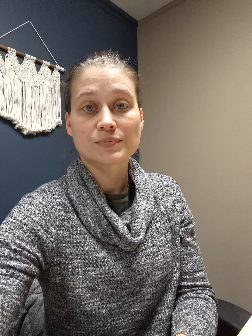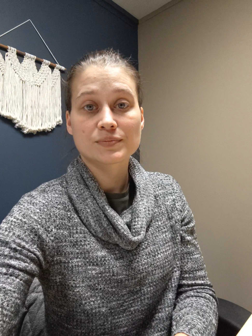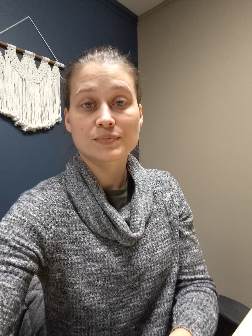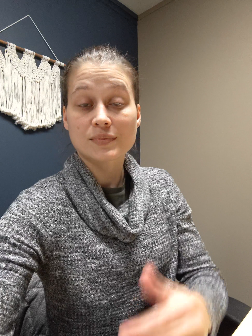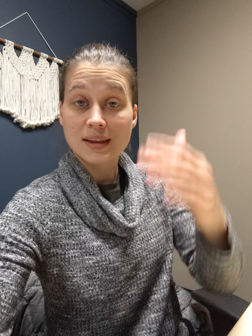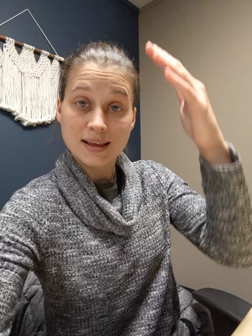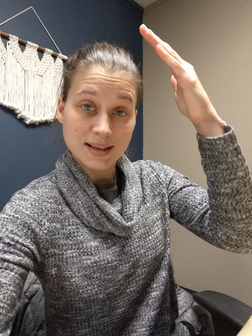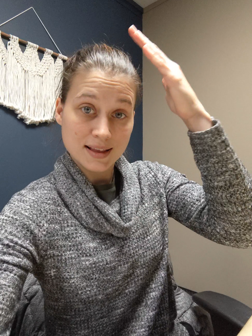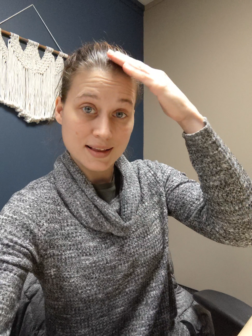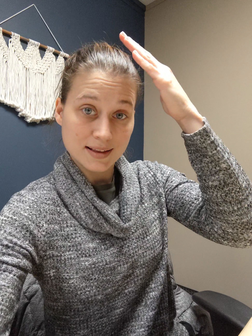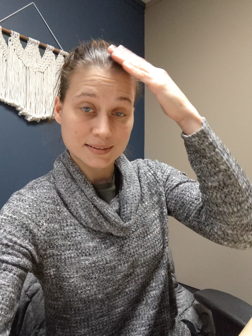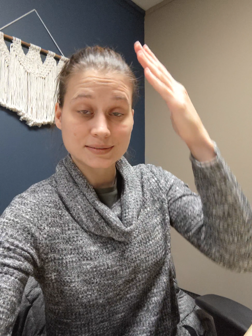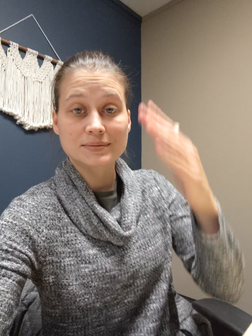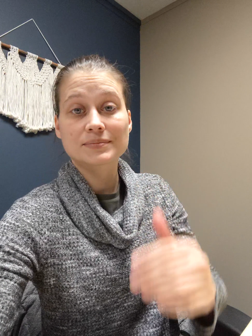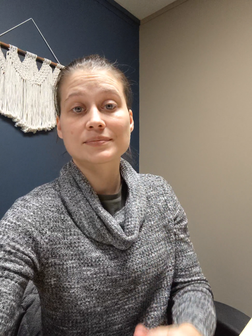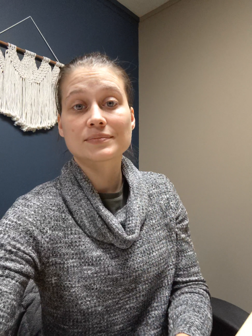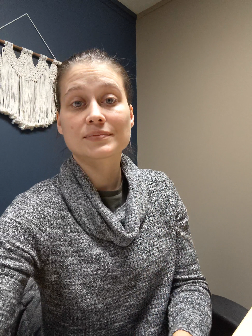hat